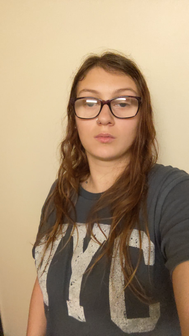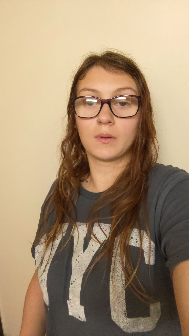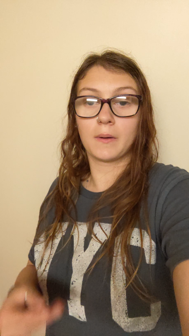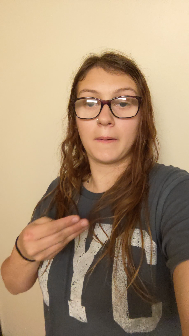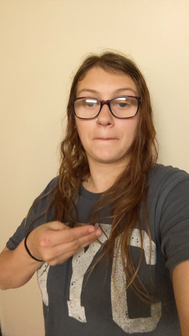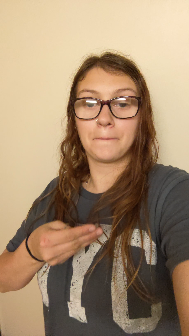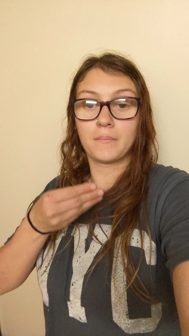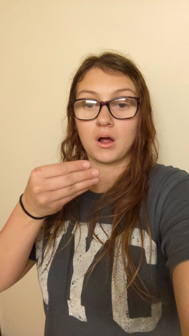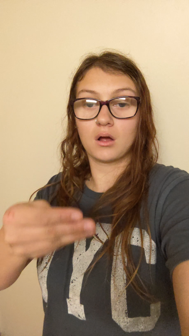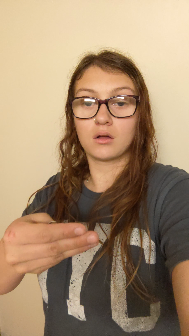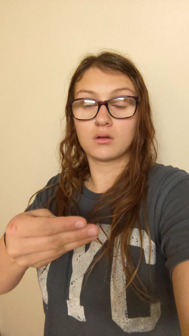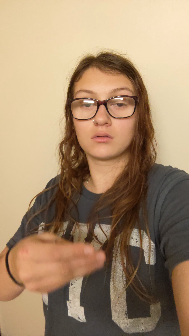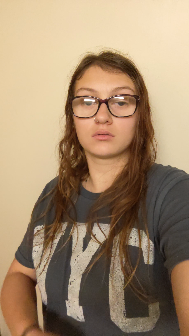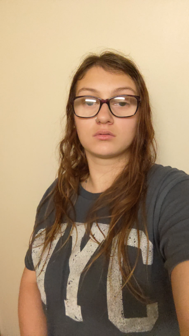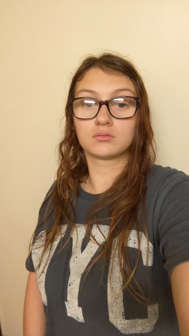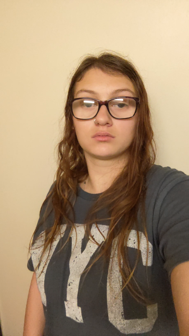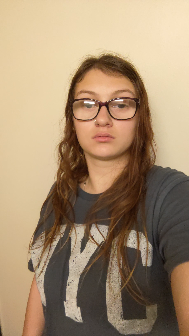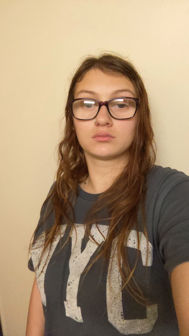buy